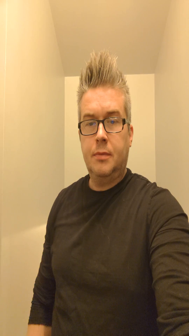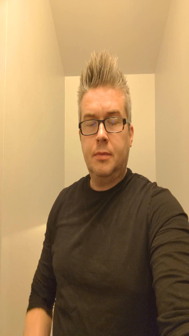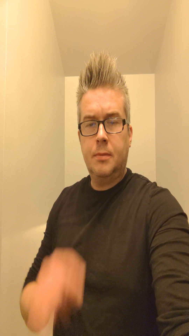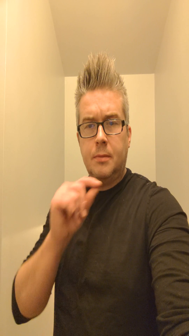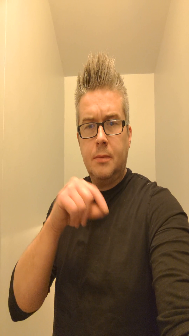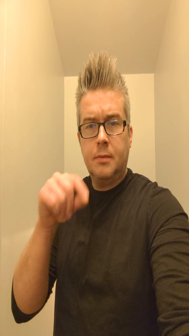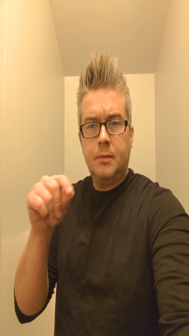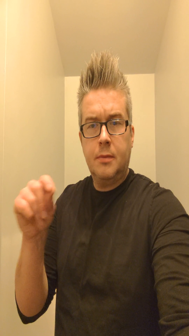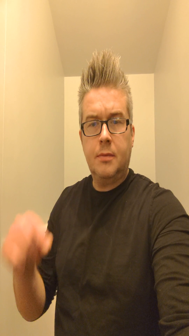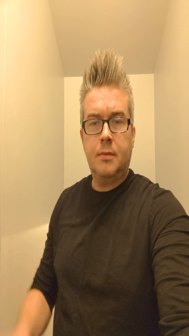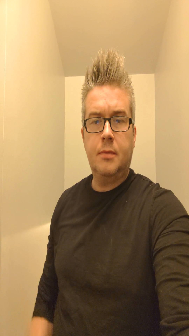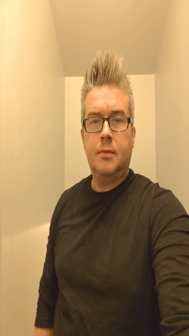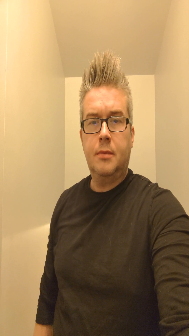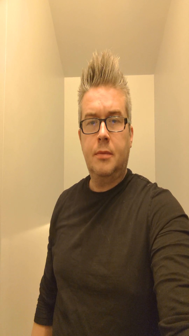pen